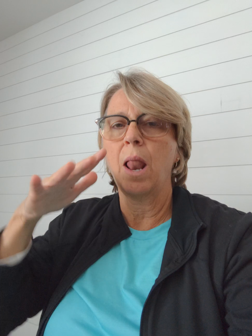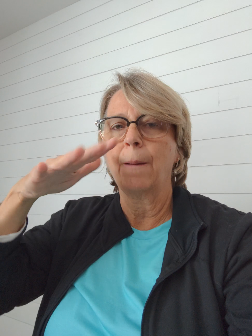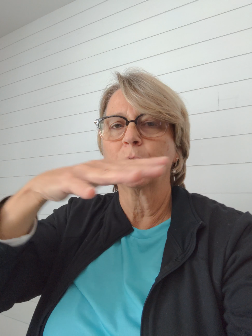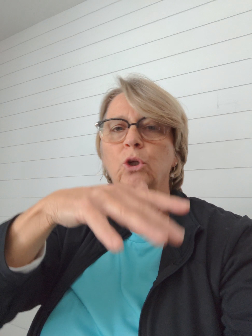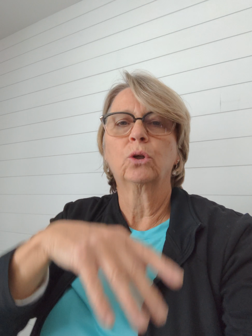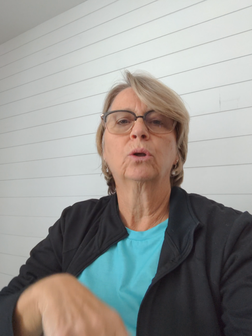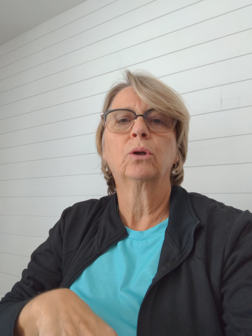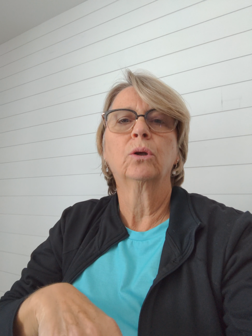helicopter